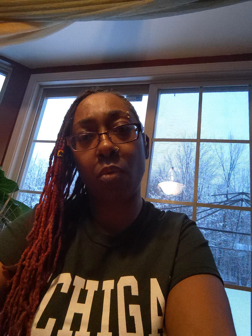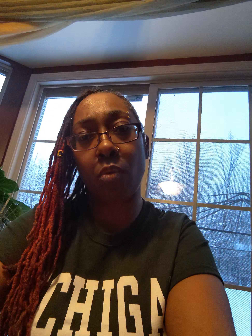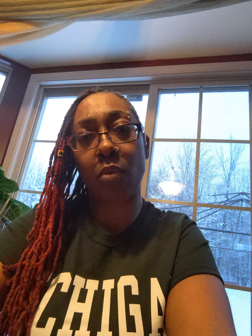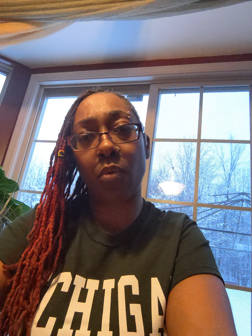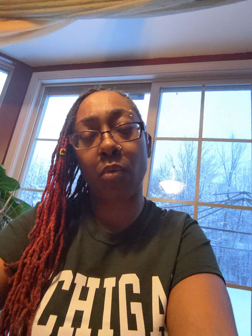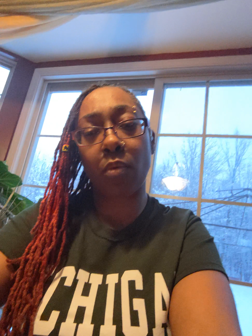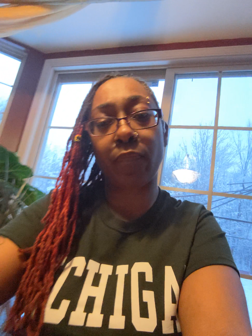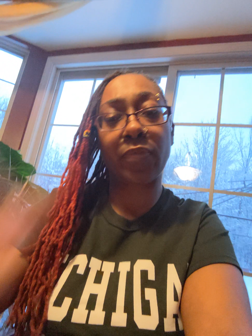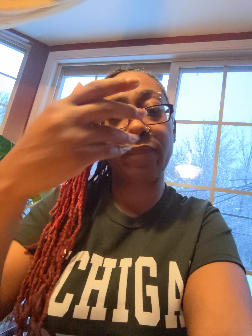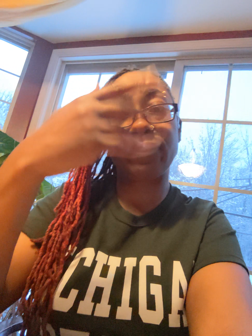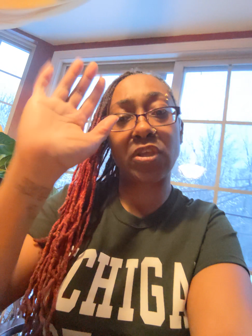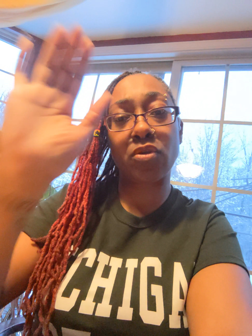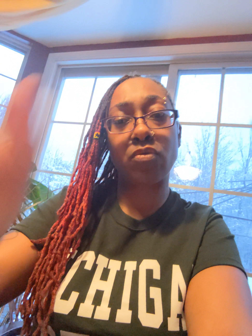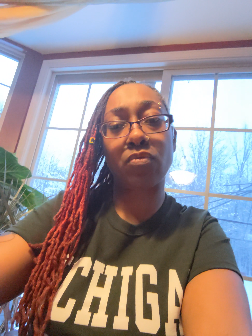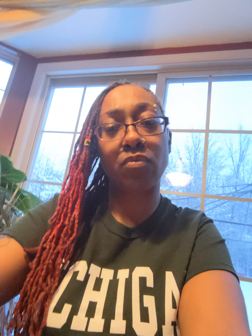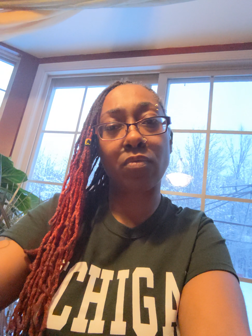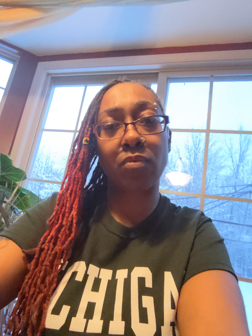finish